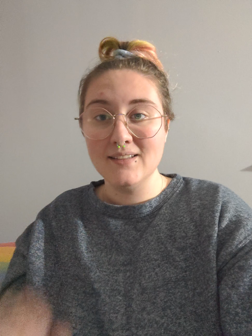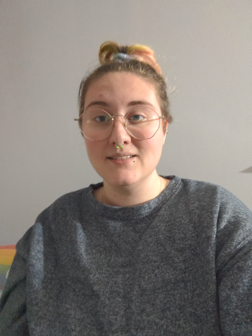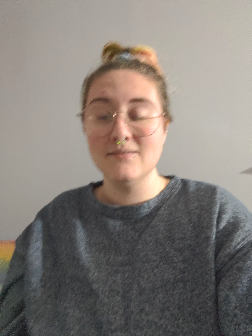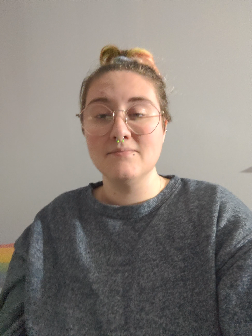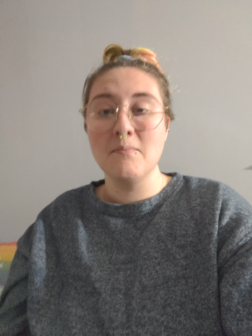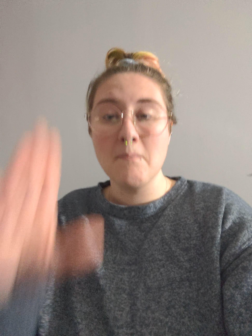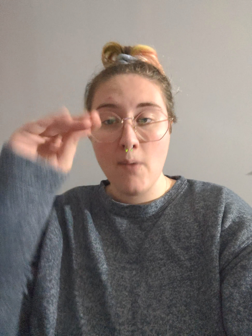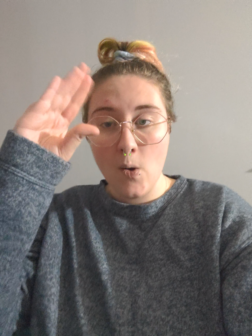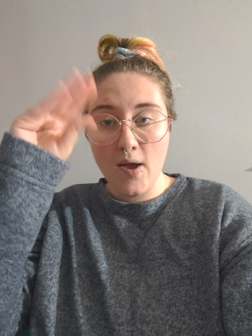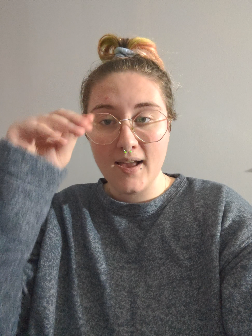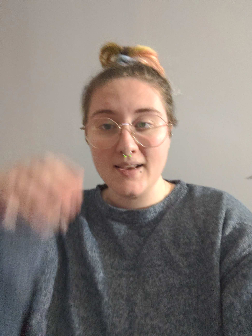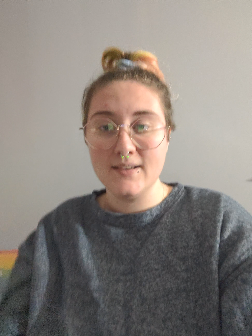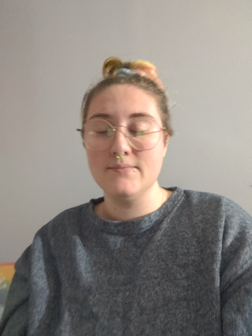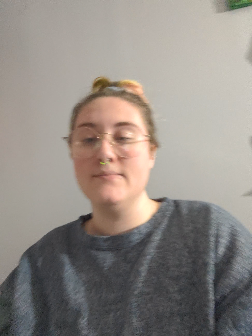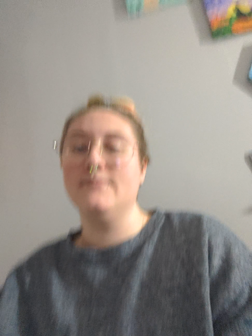boy